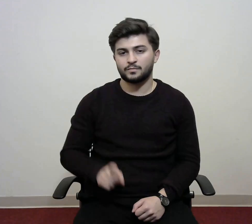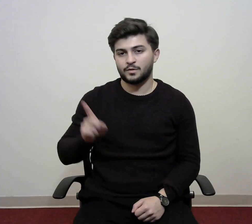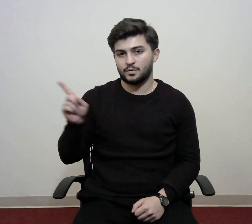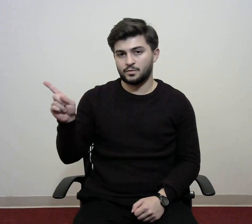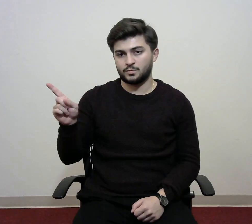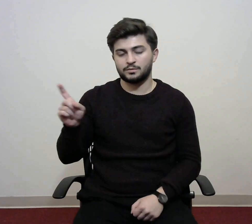O